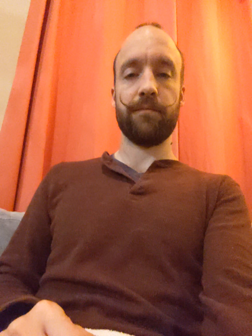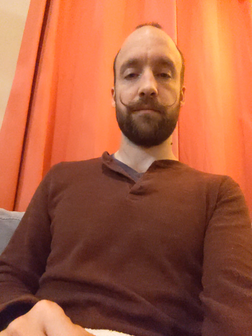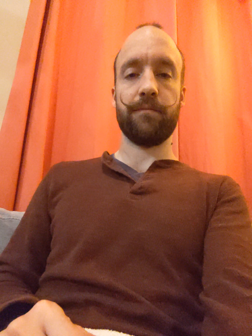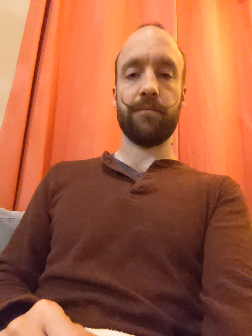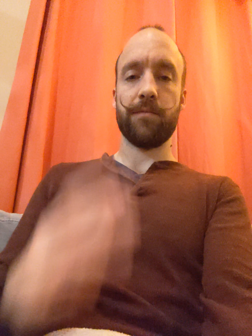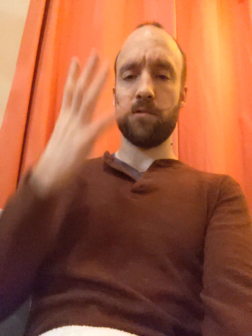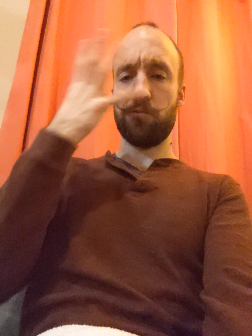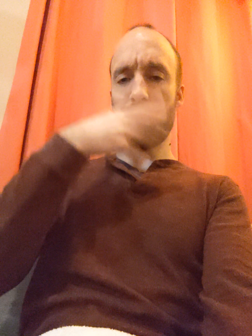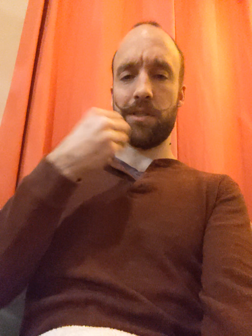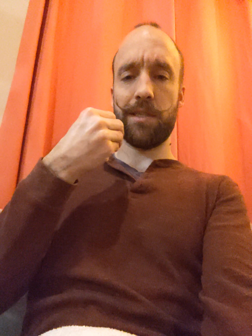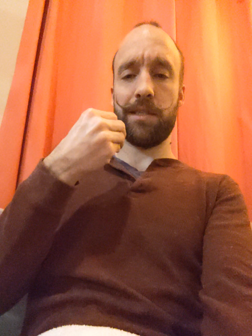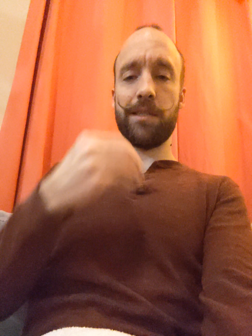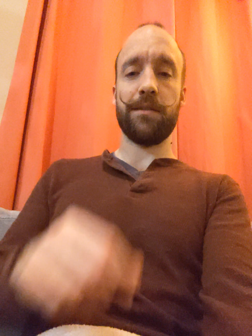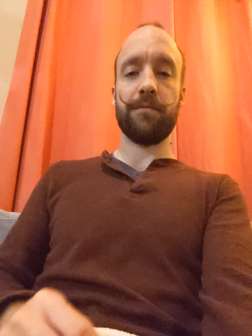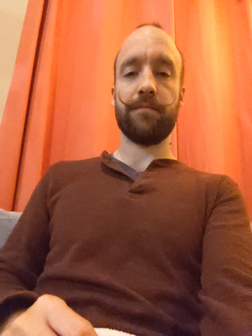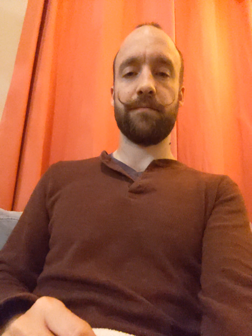pretty